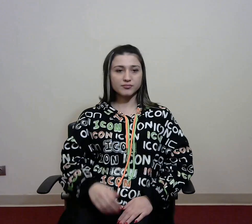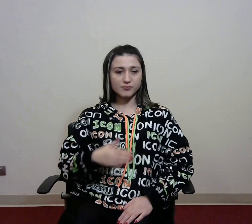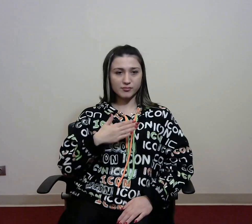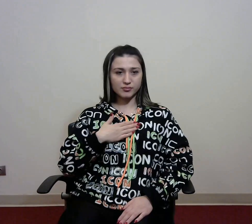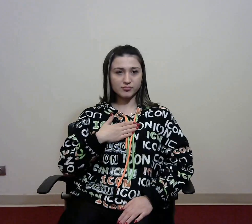mən